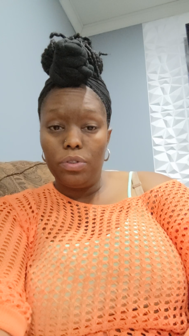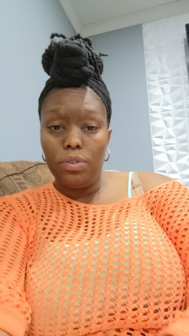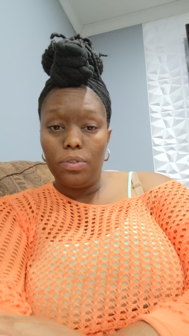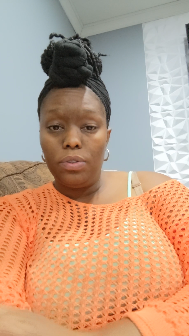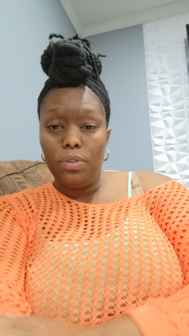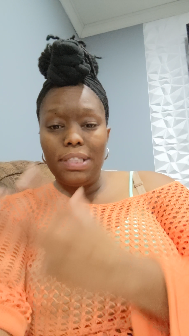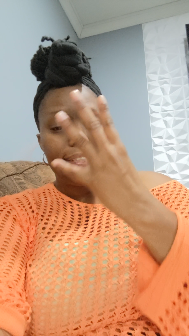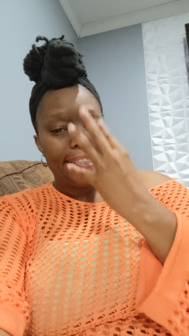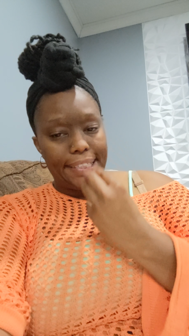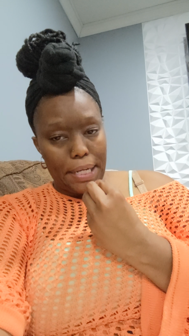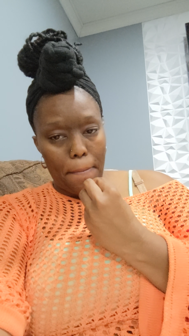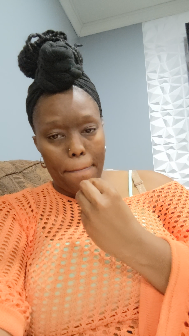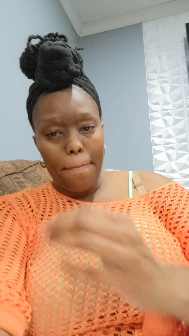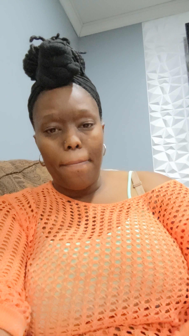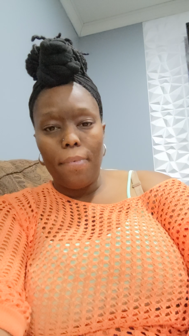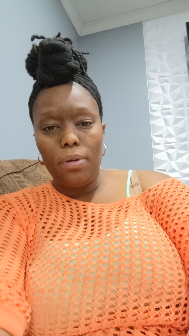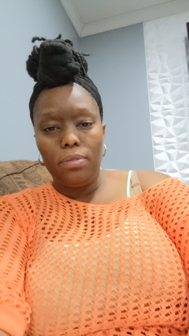asleep